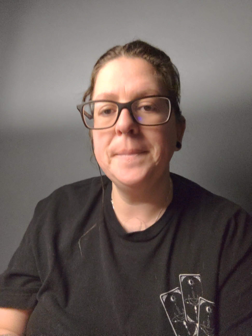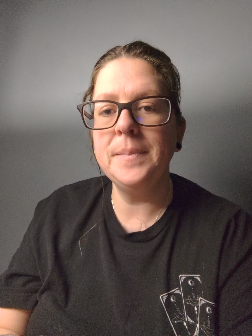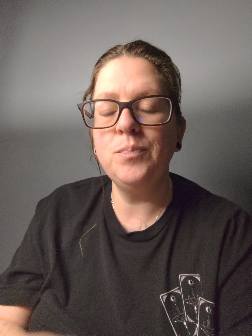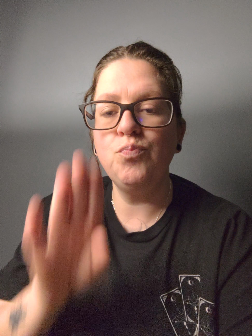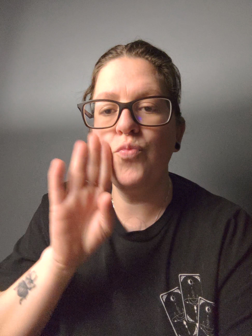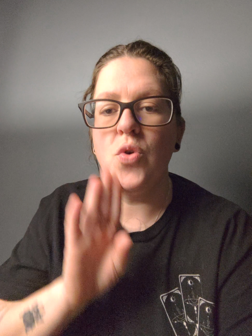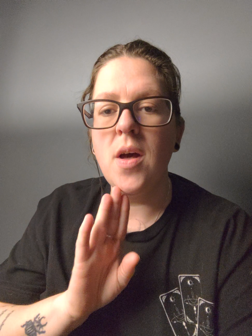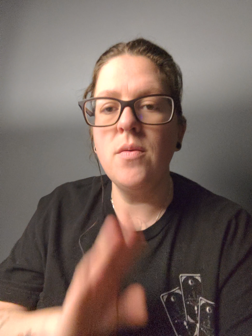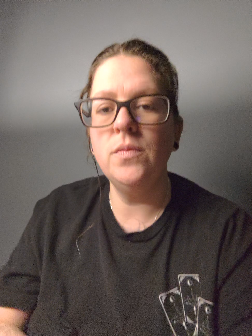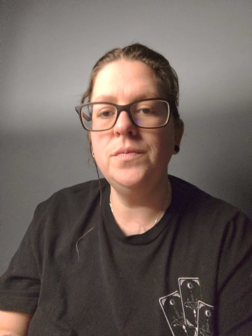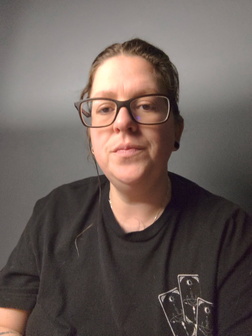brown